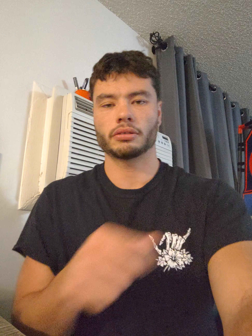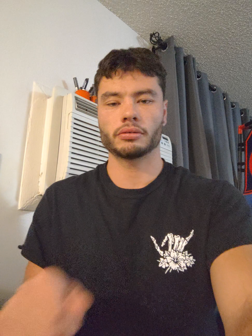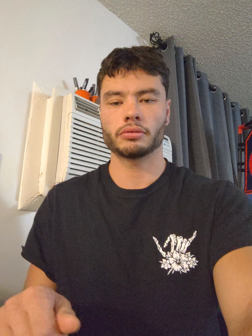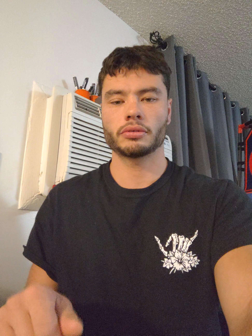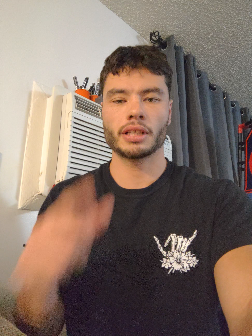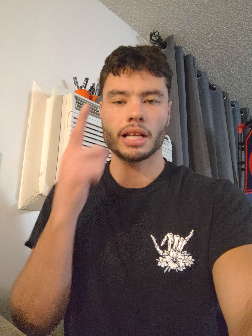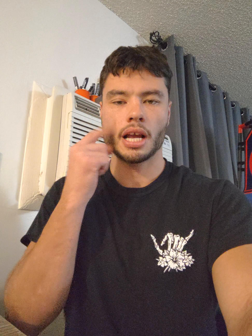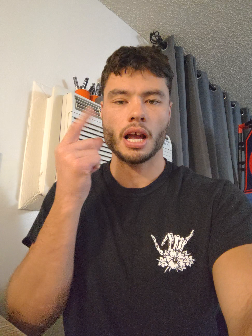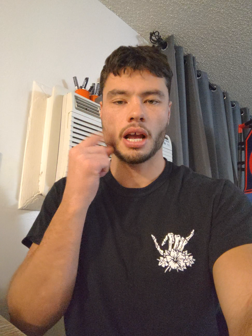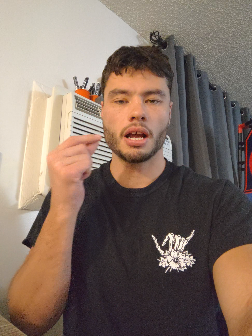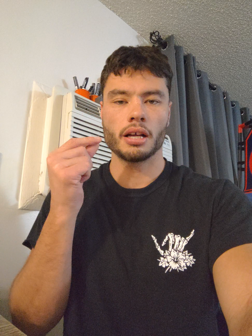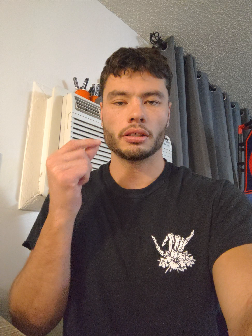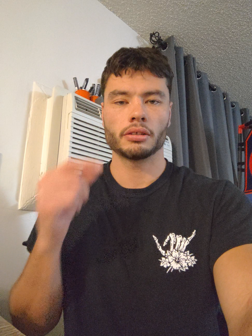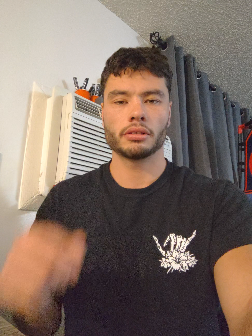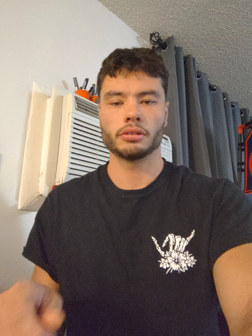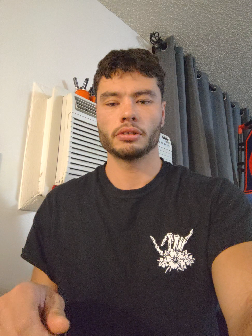cat